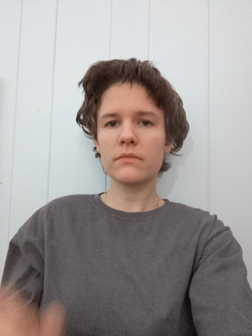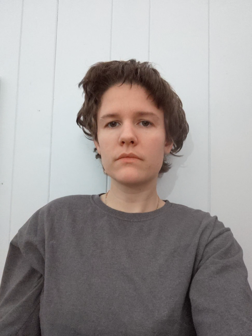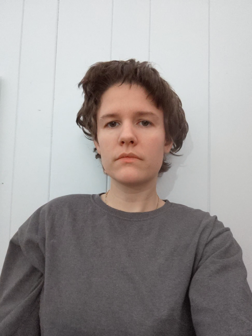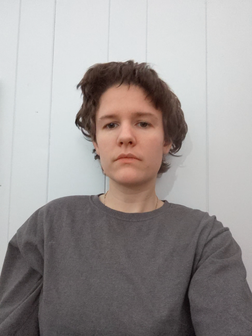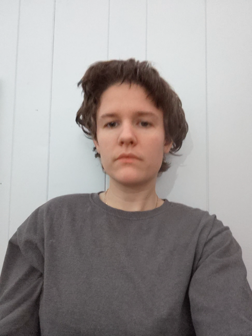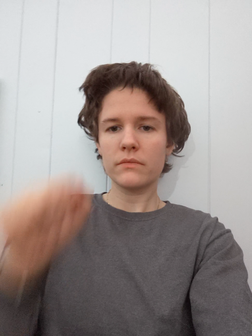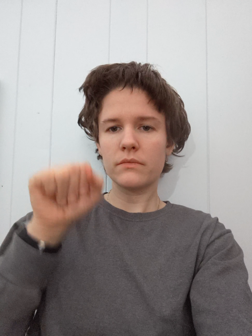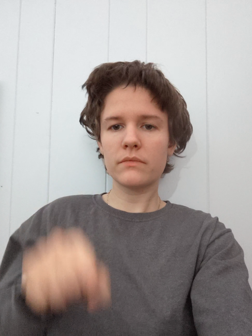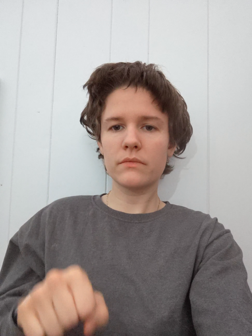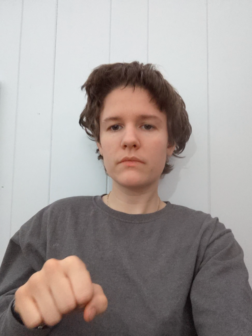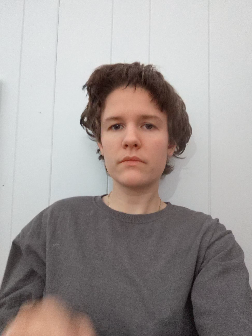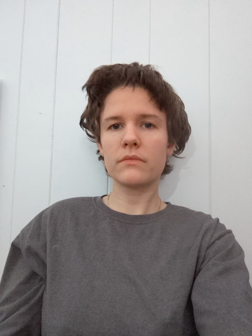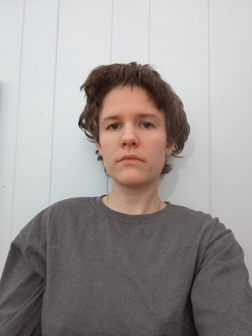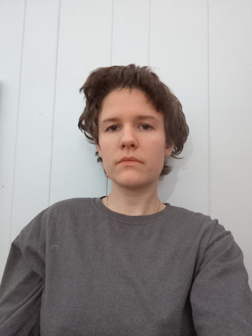can